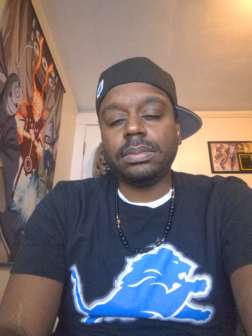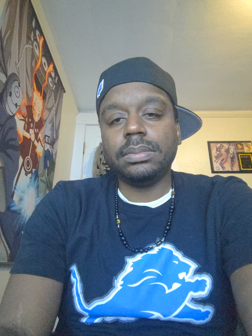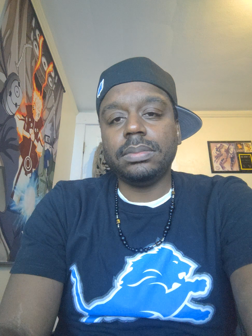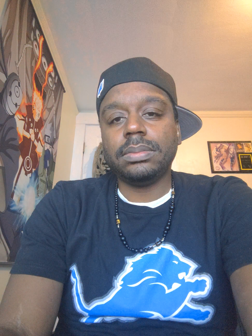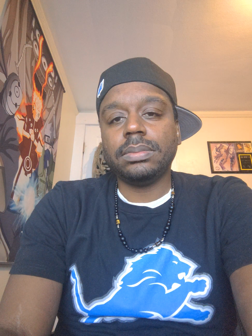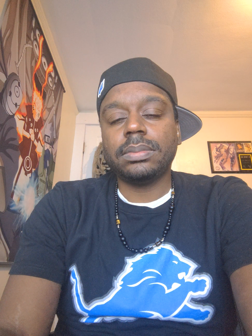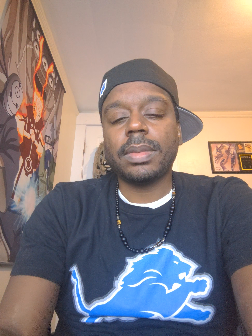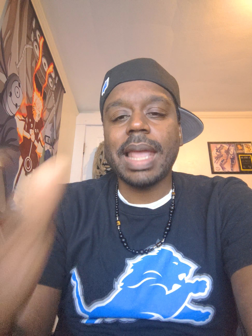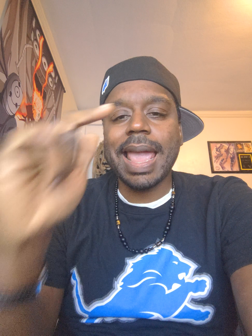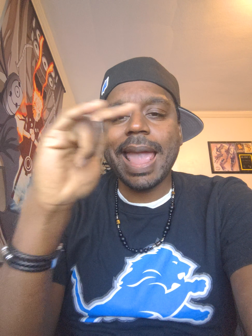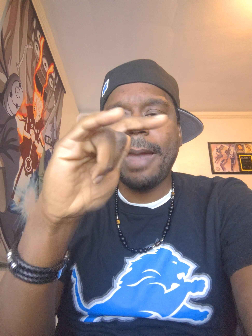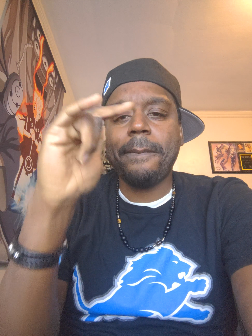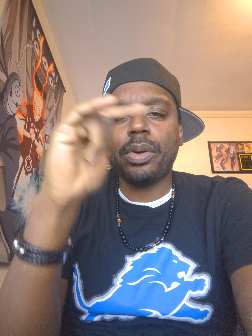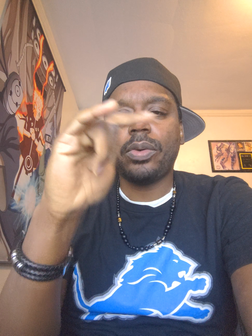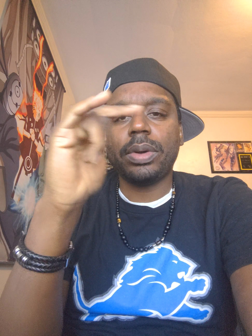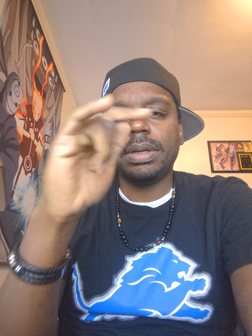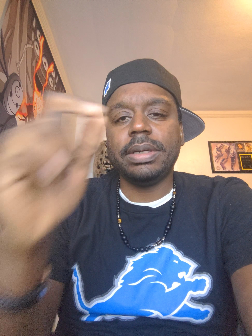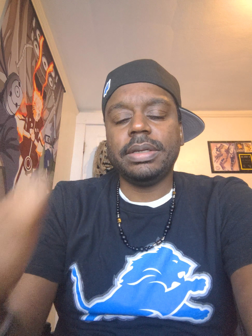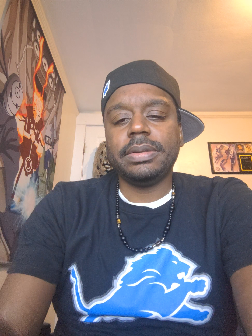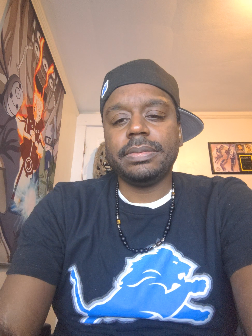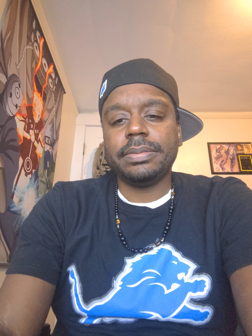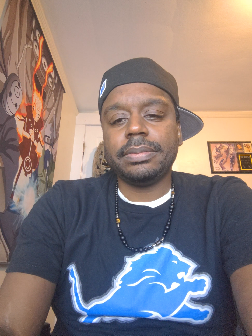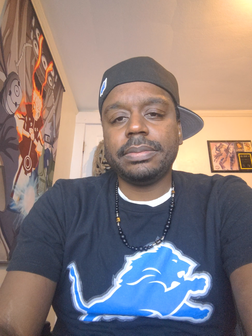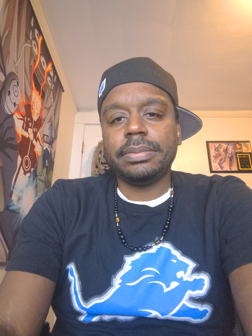airplane